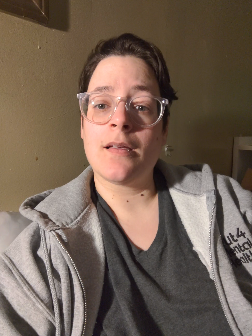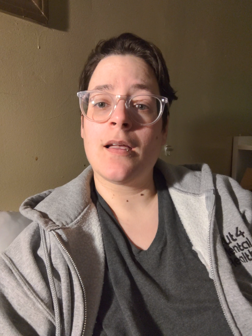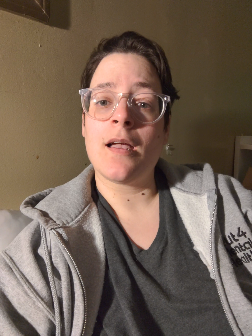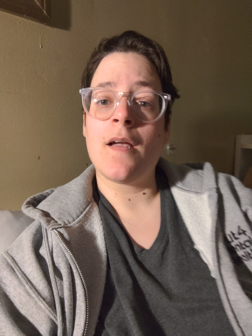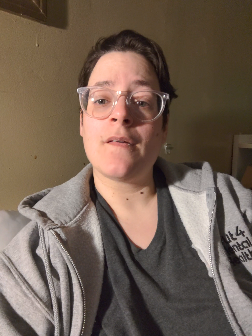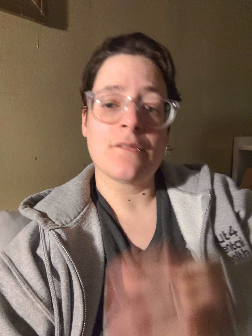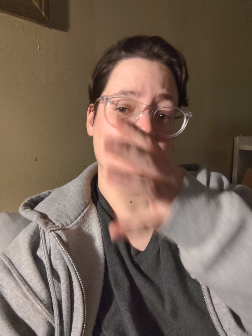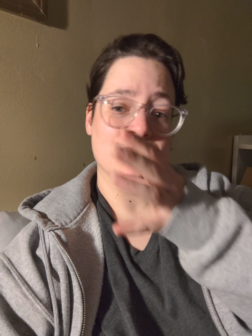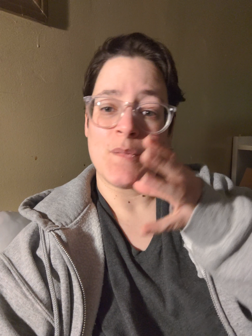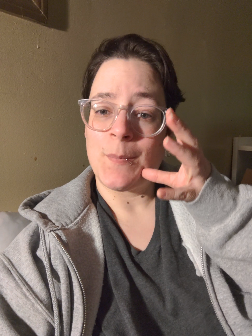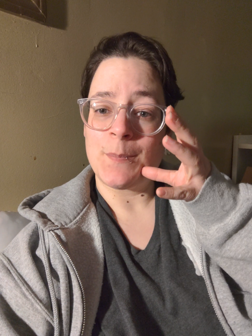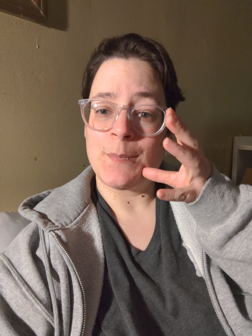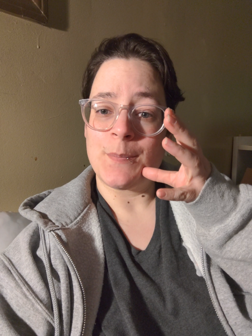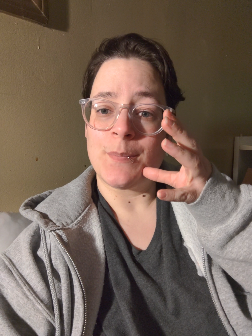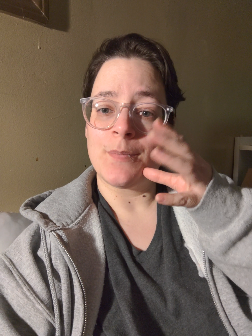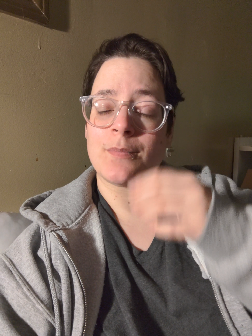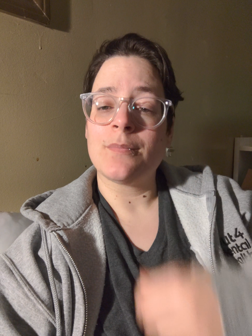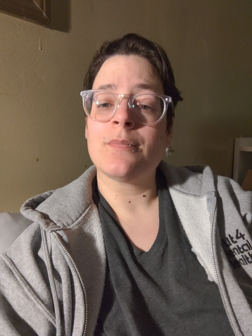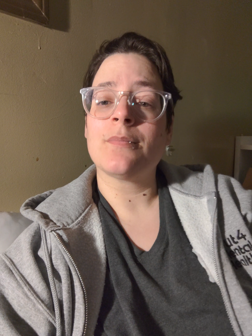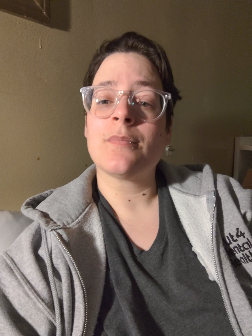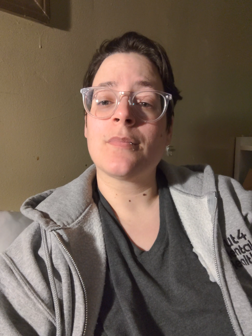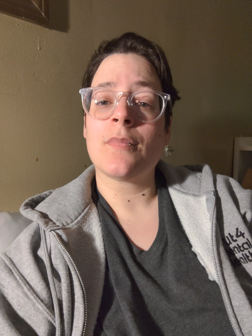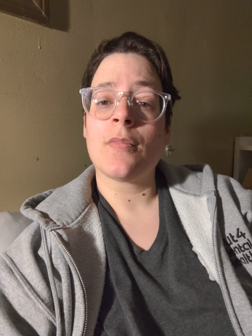farm